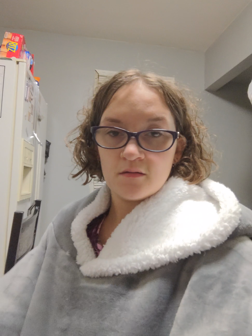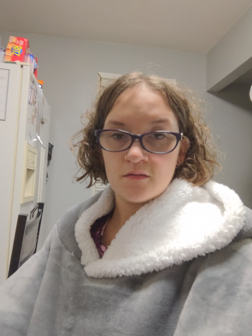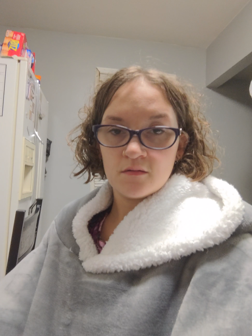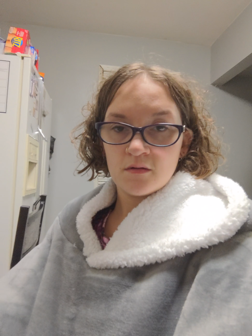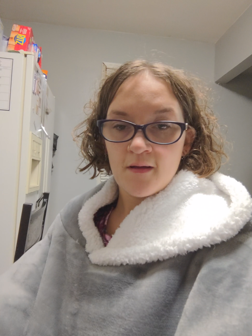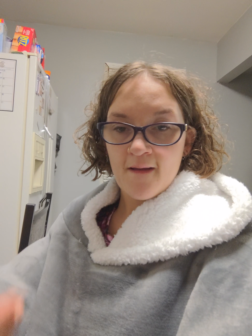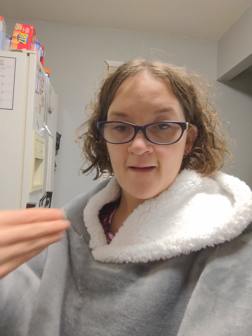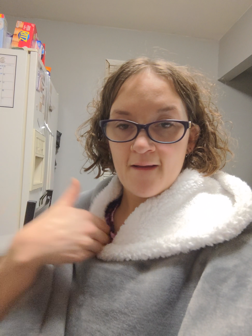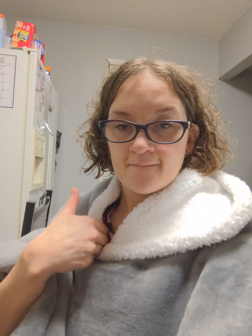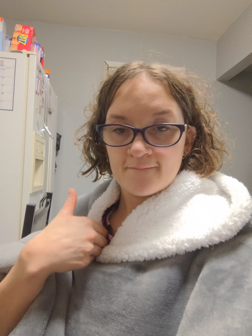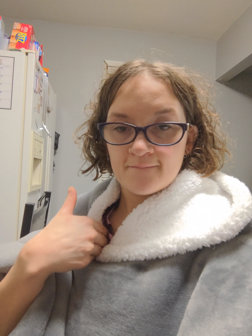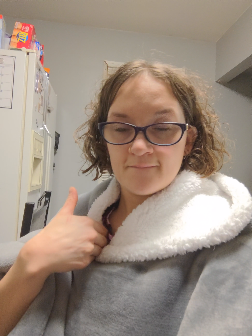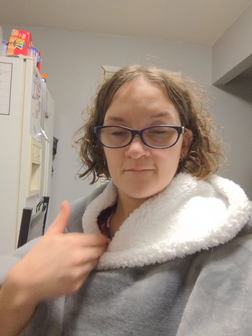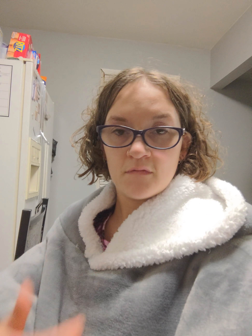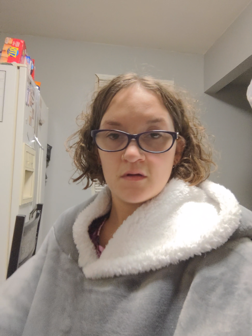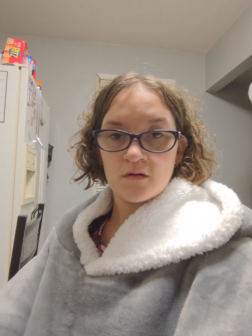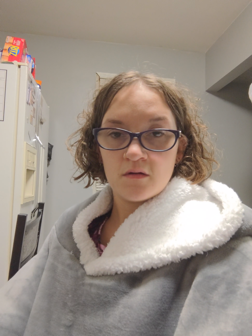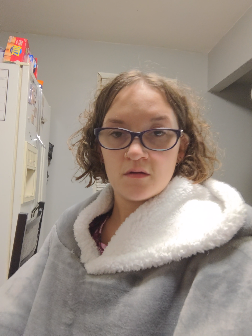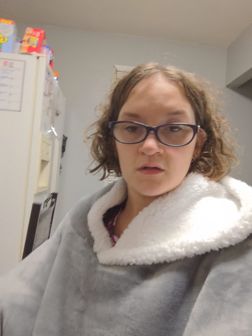have